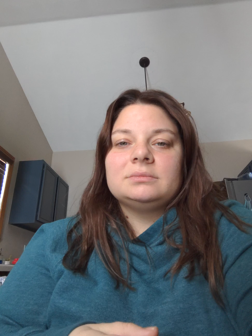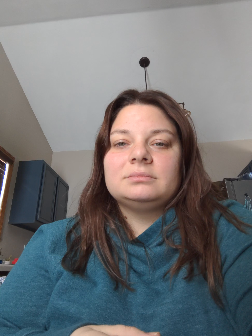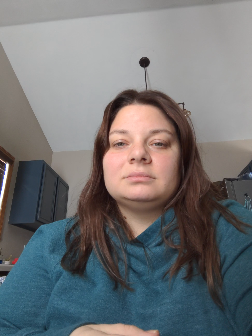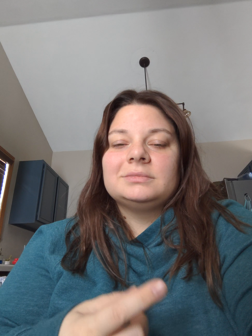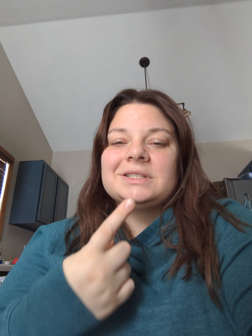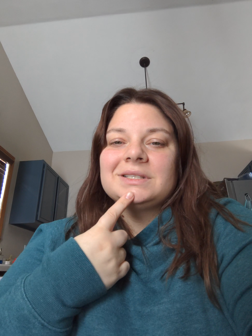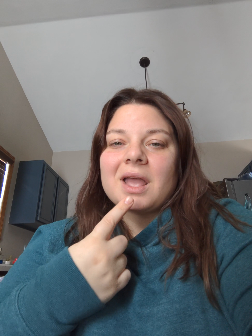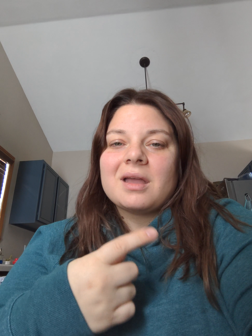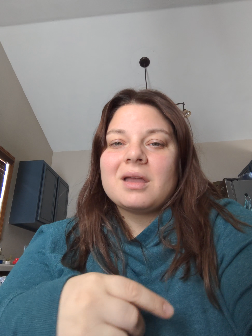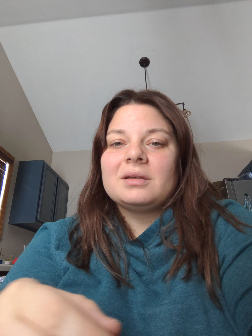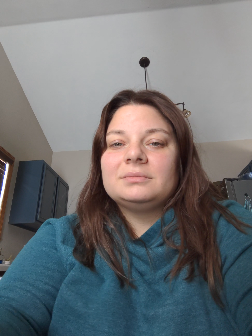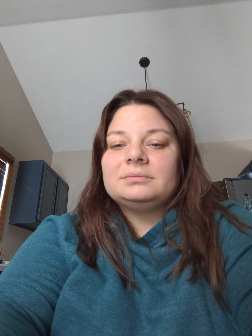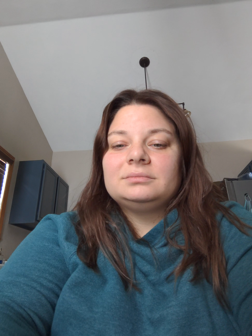say